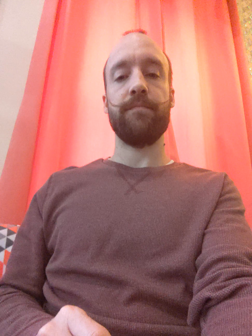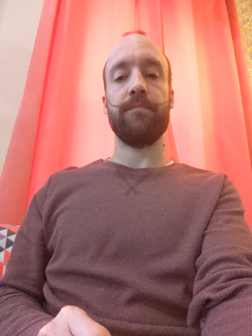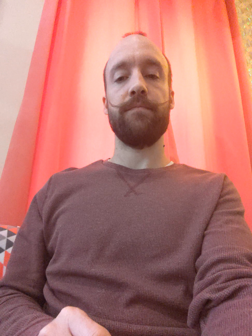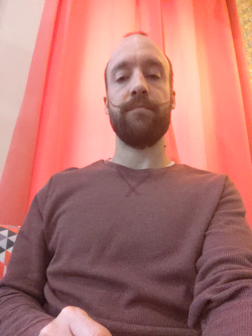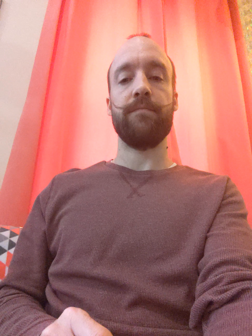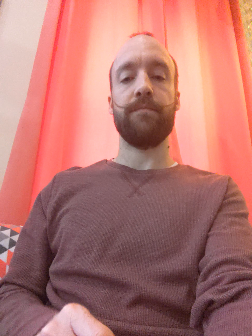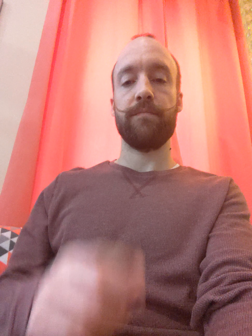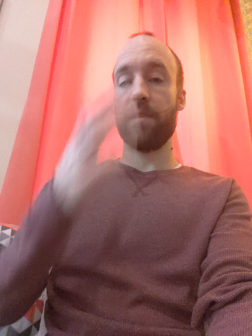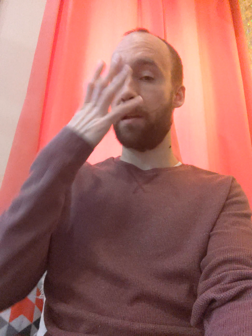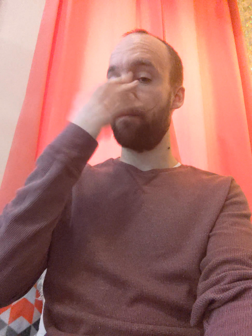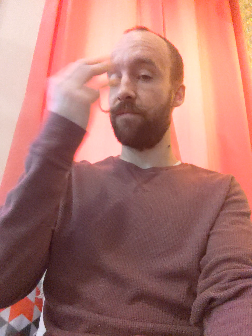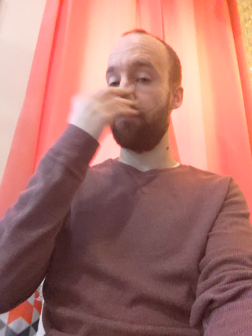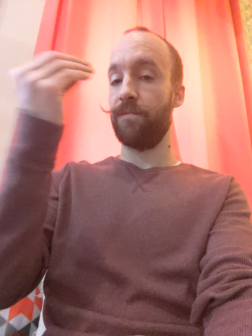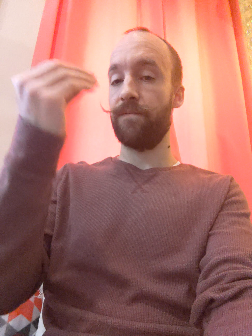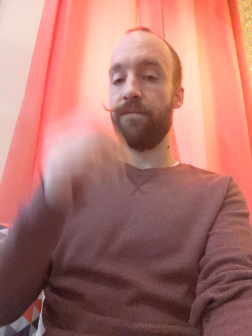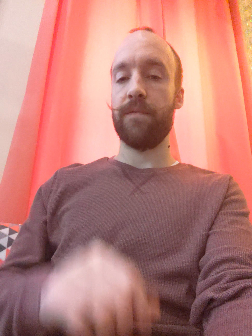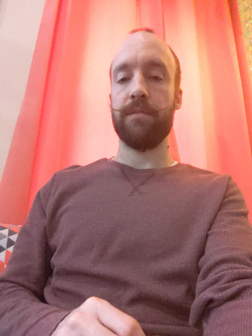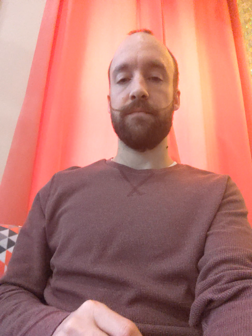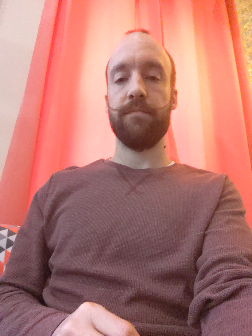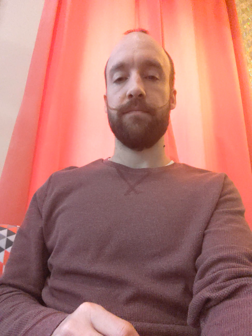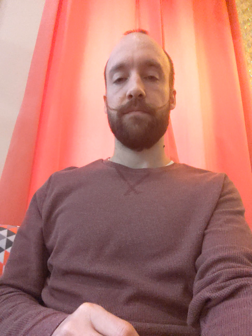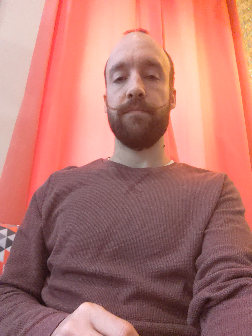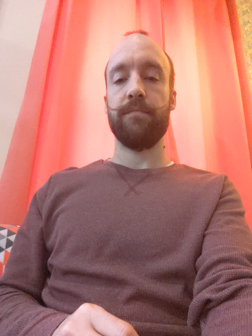wolf